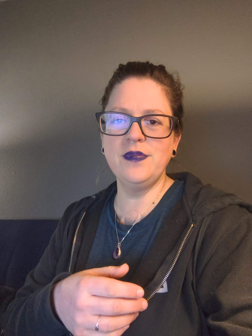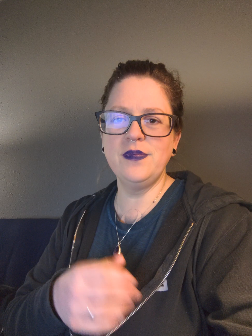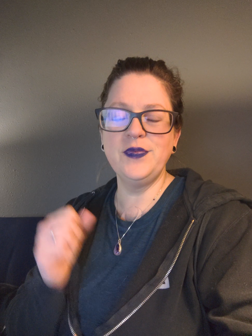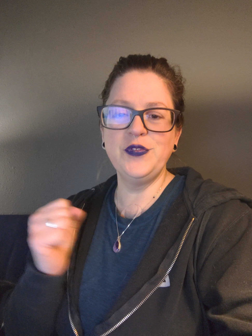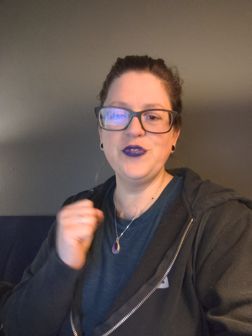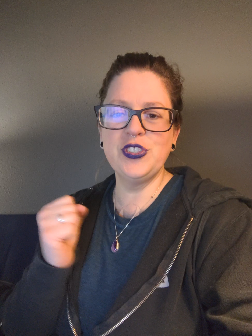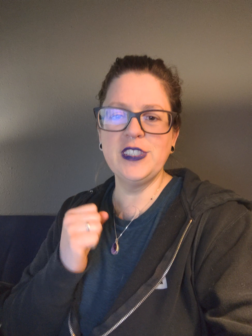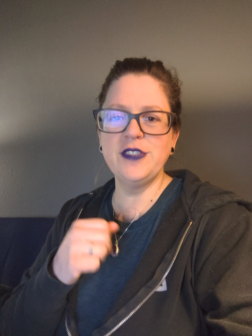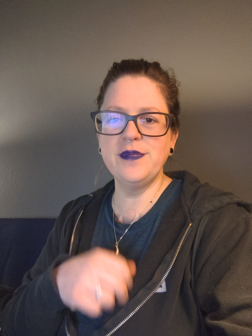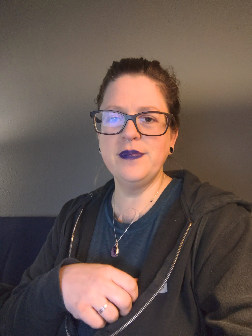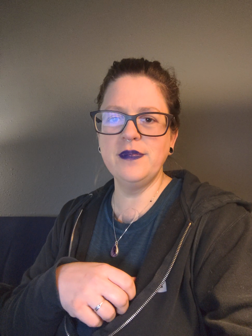refrigerator